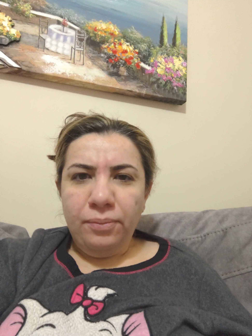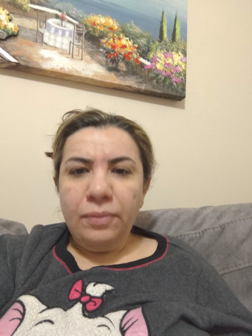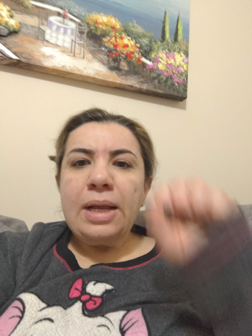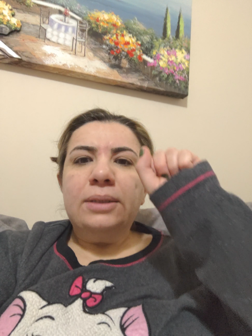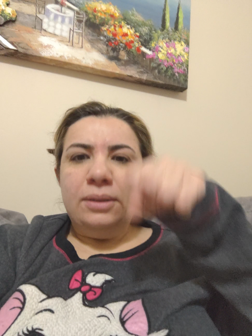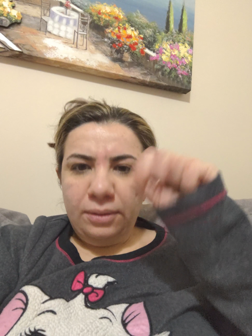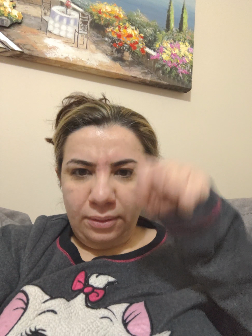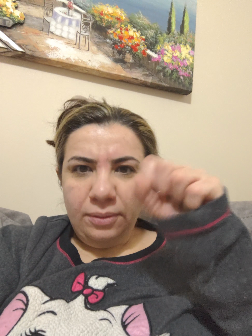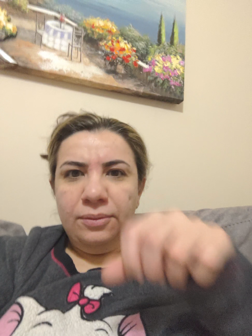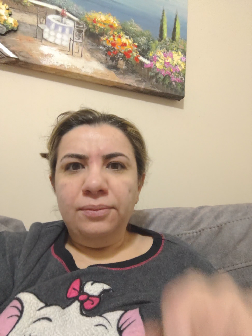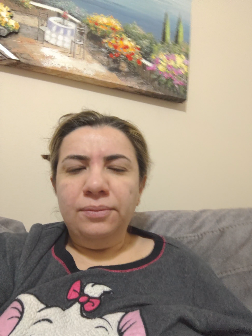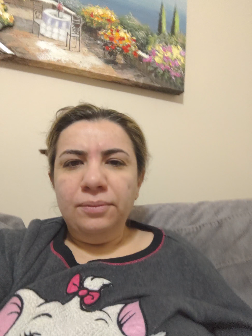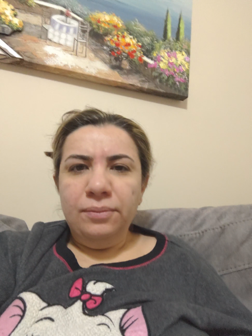yes